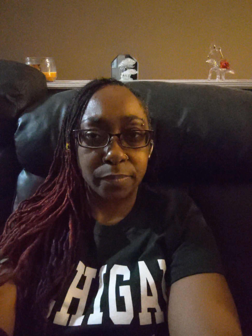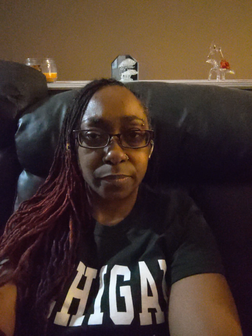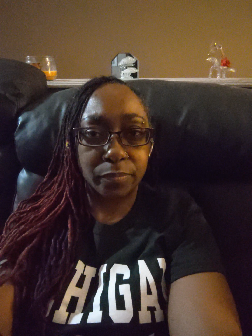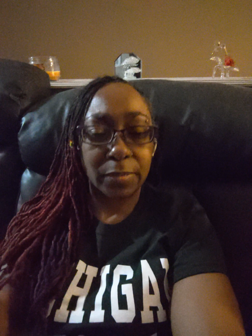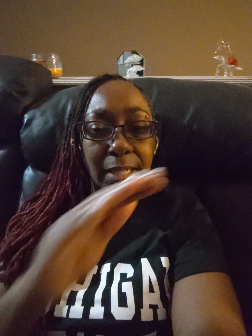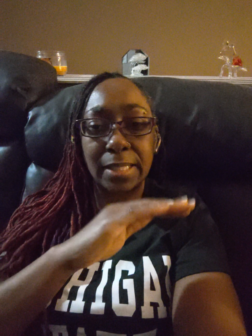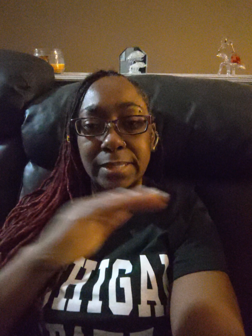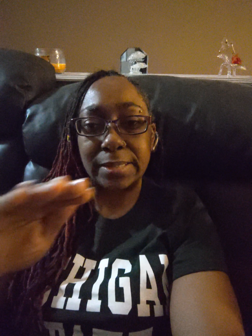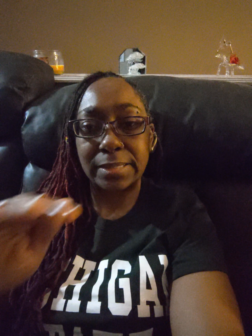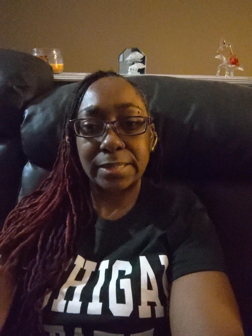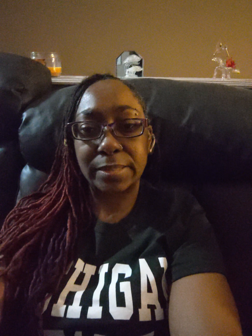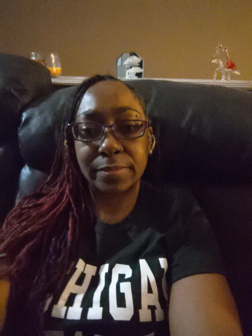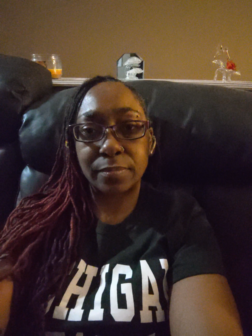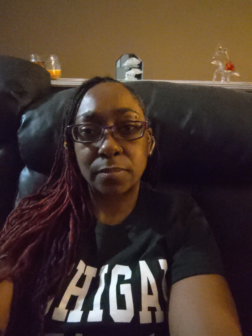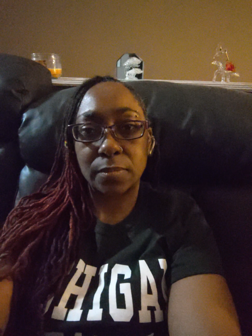clean